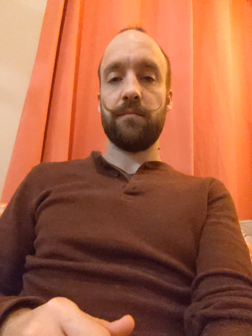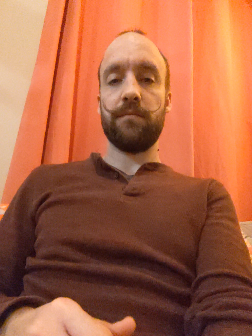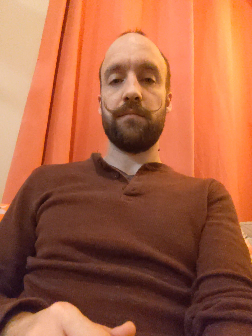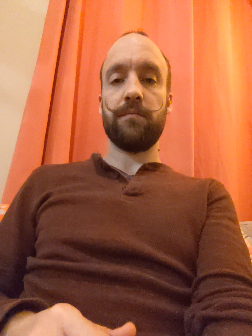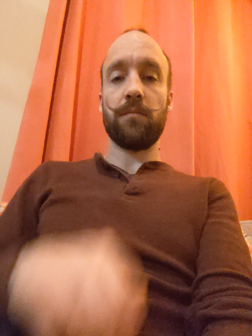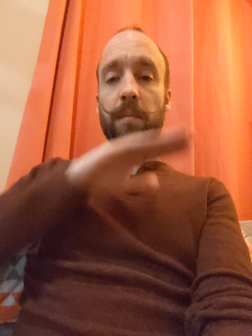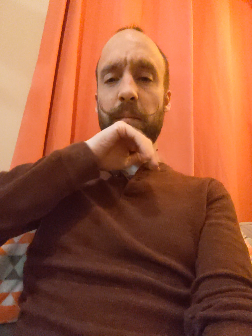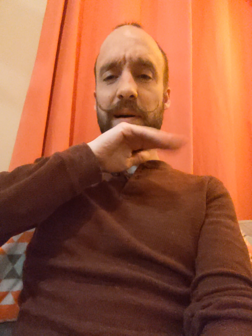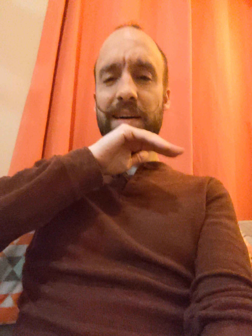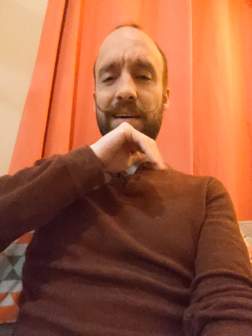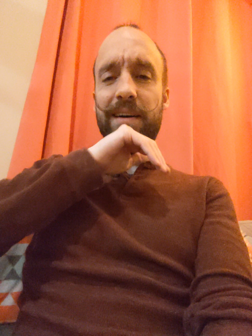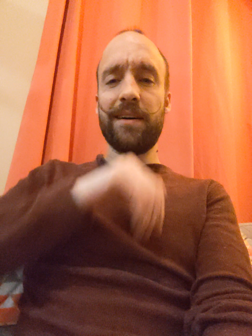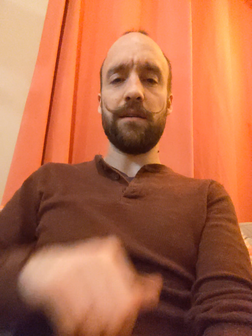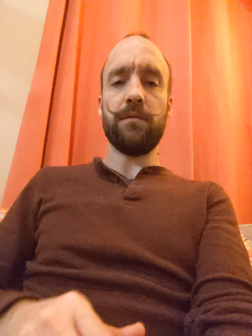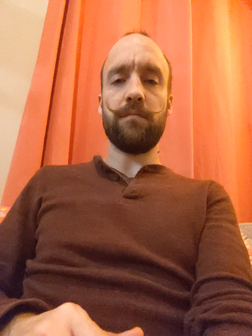pig